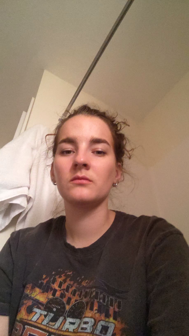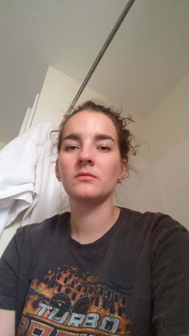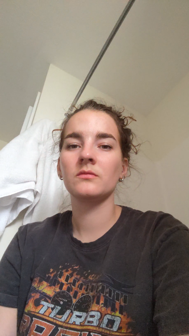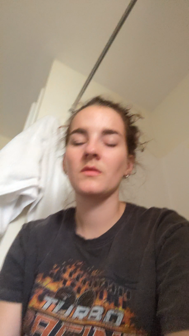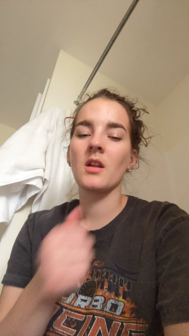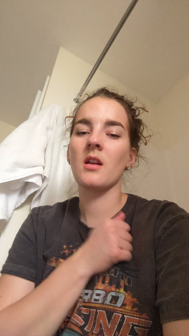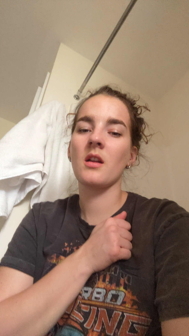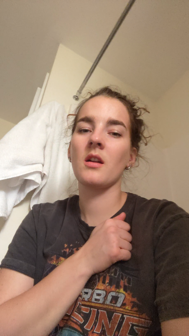hug